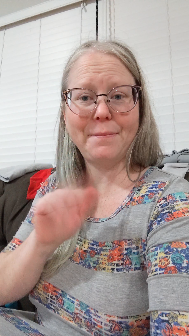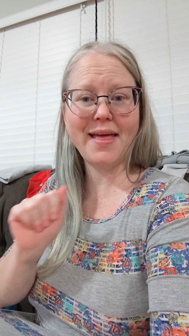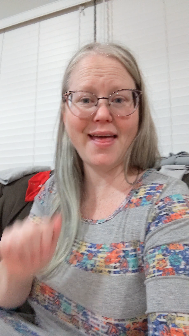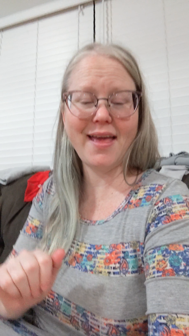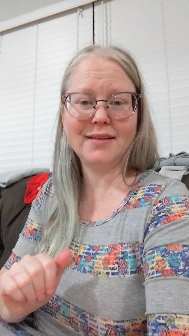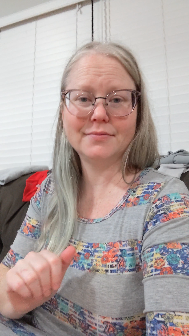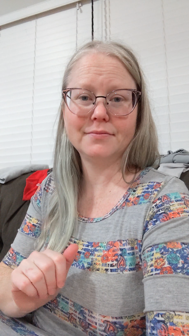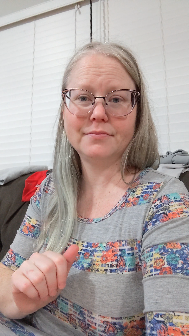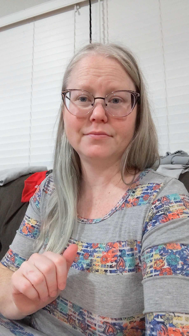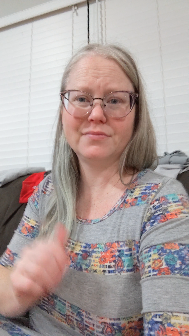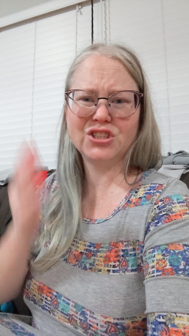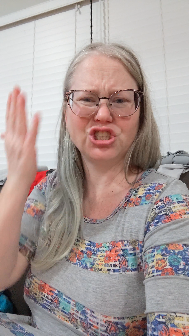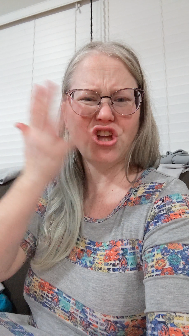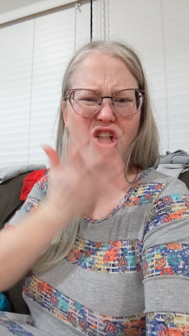dark